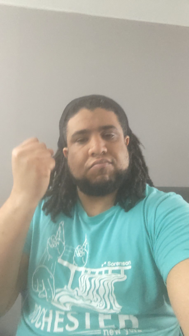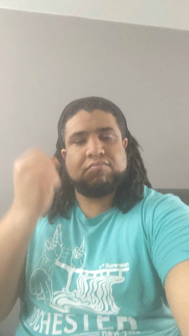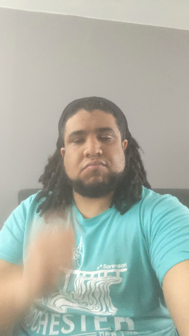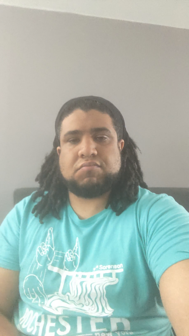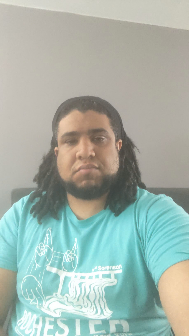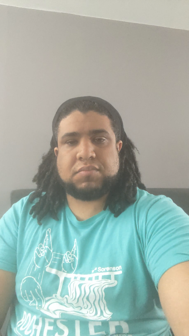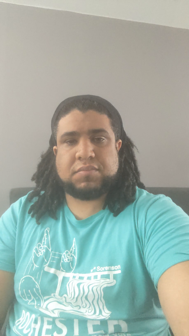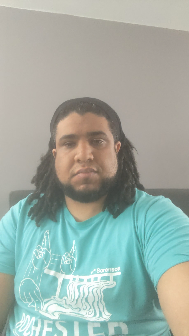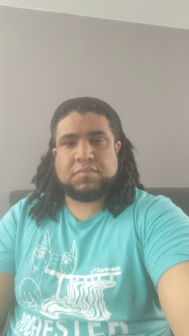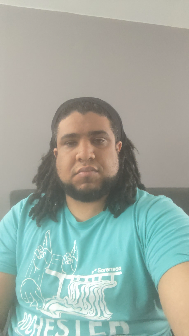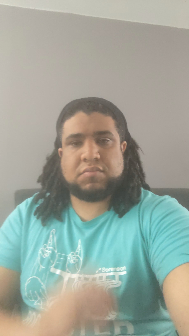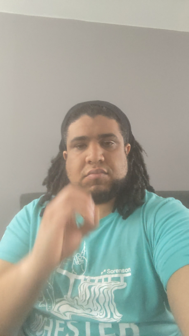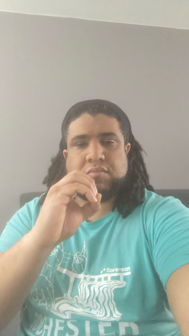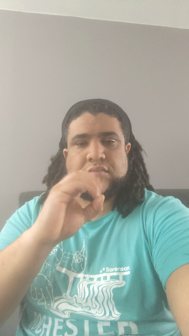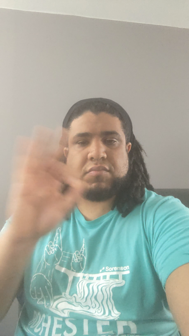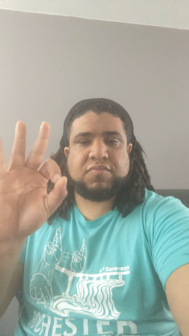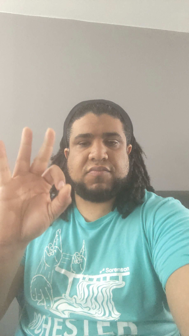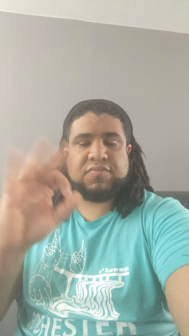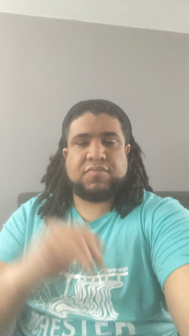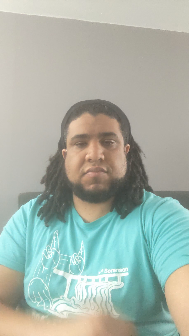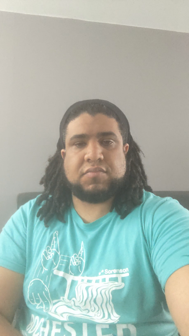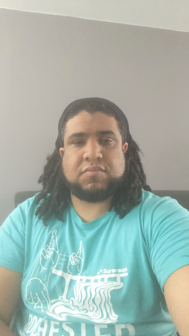off